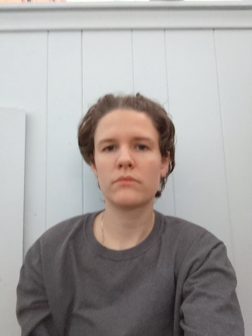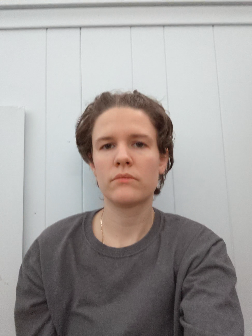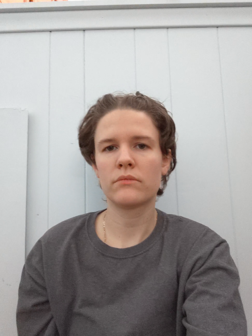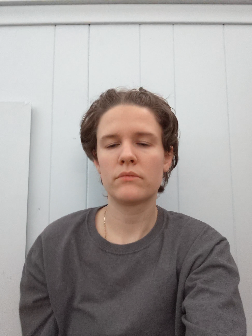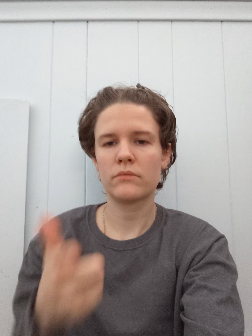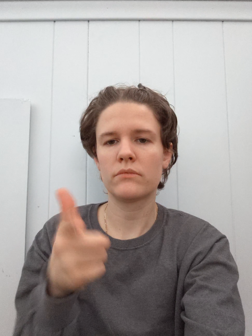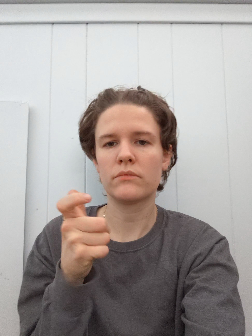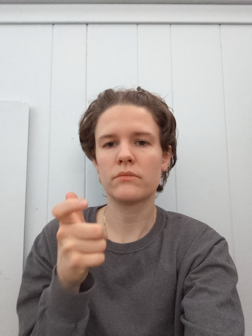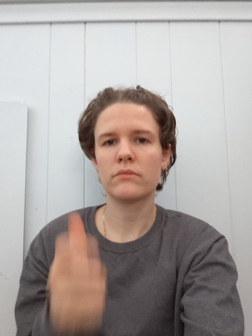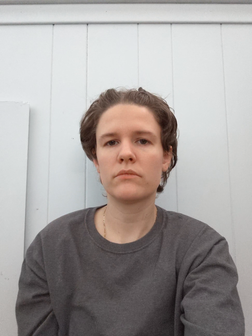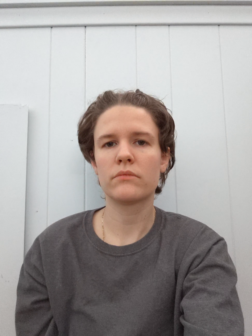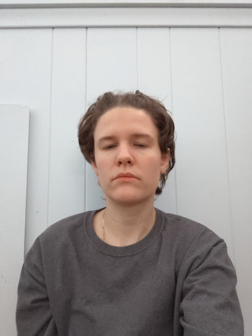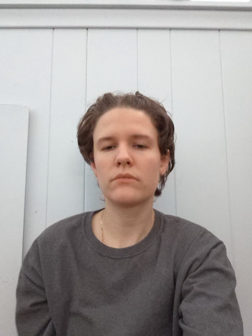fast